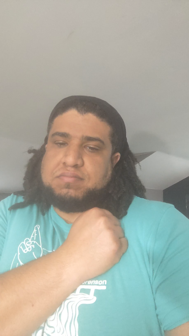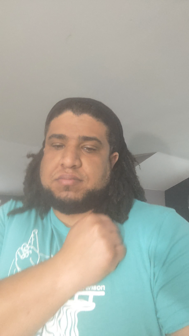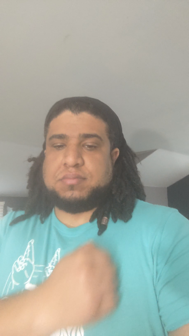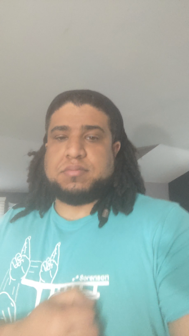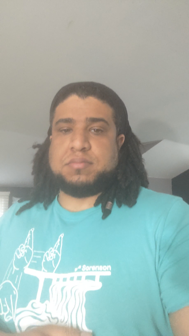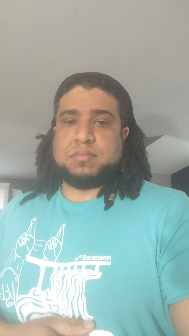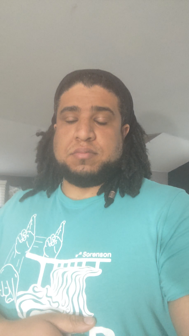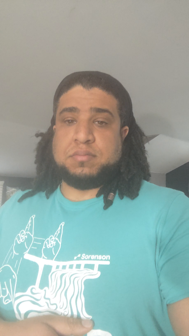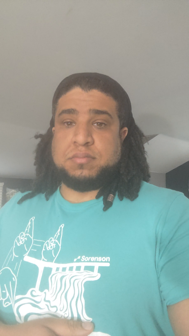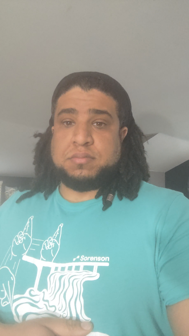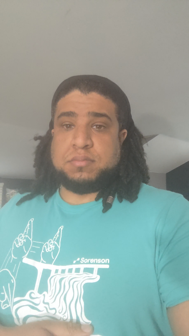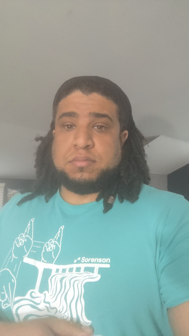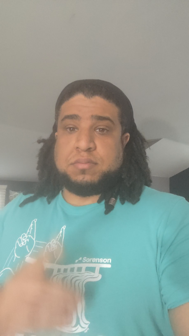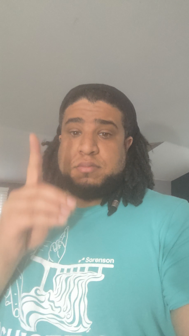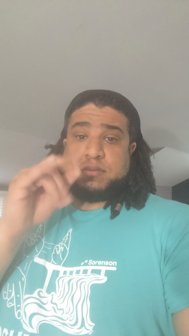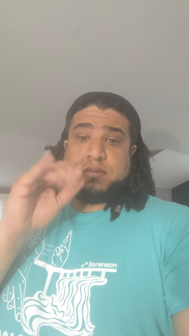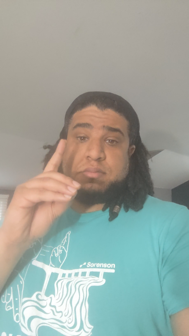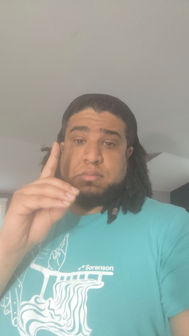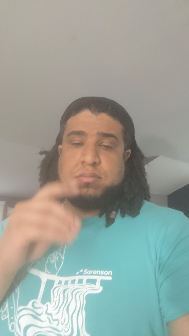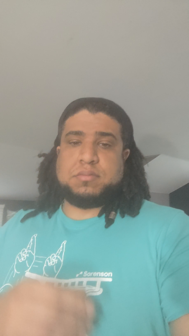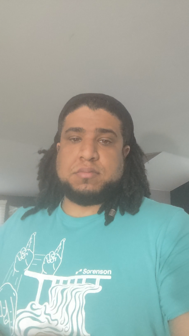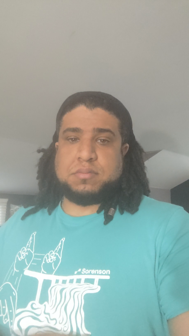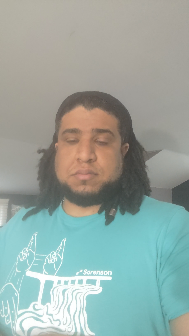did